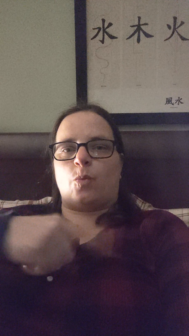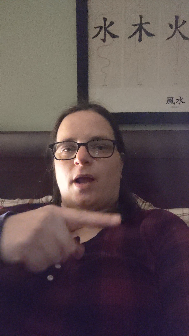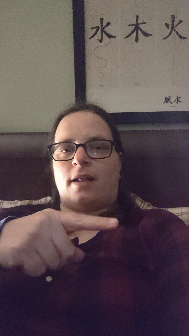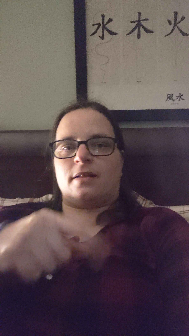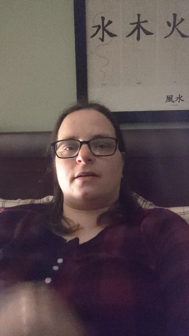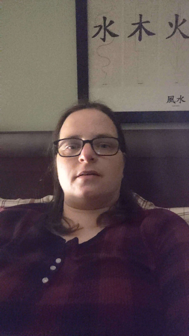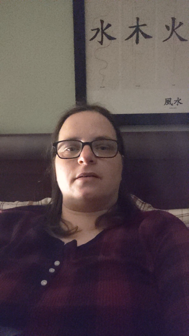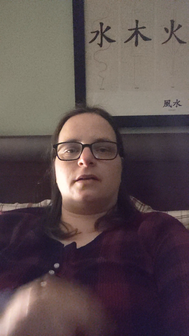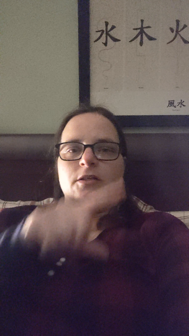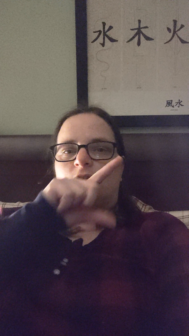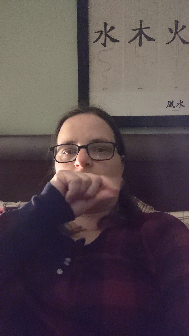chicken